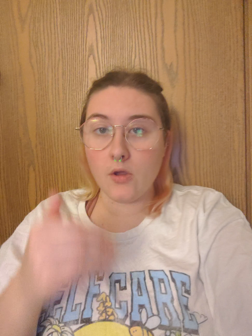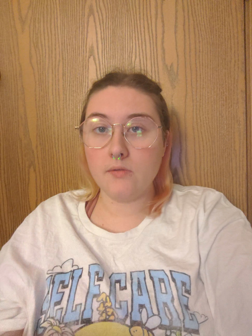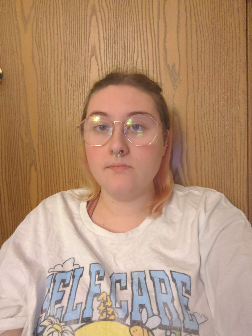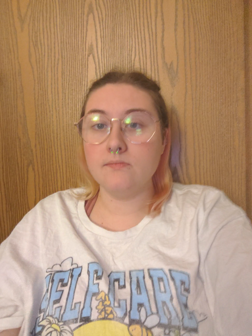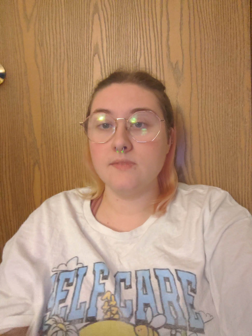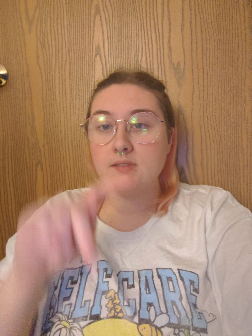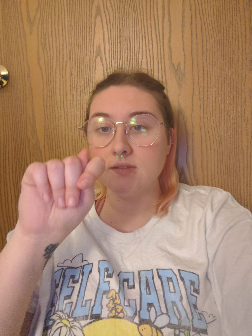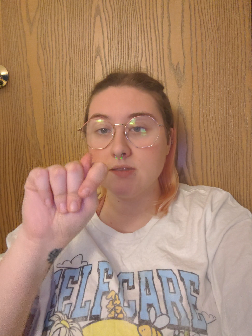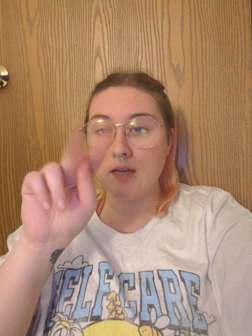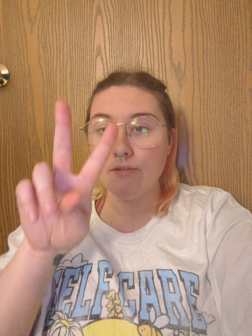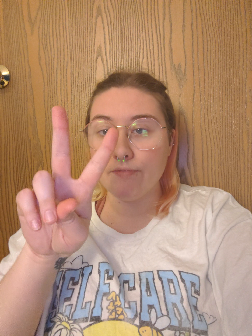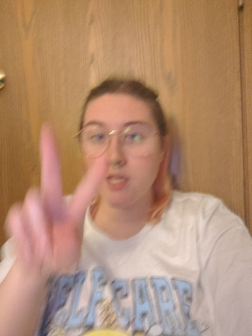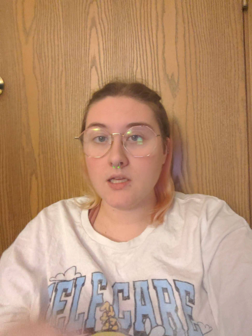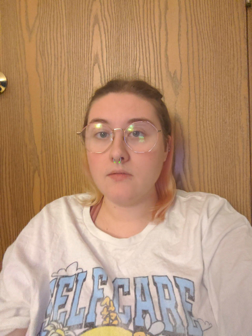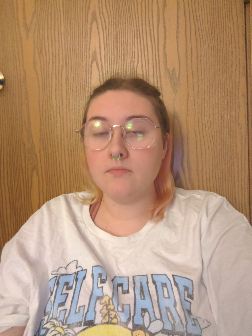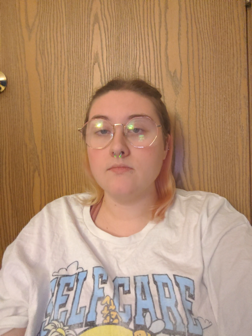TV